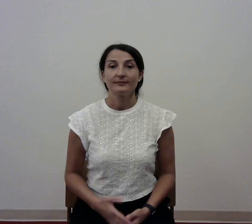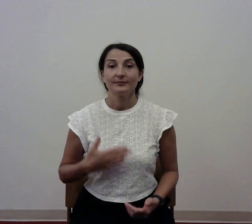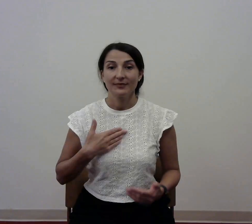mən